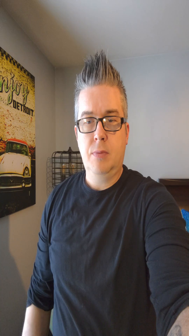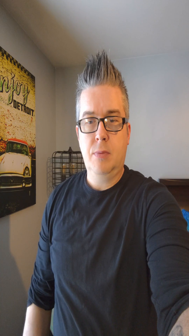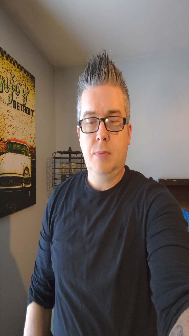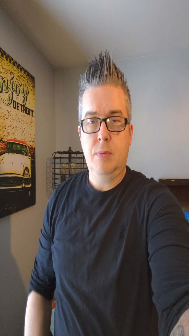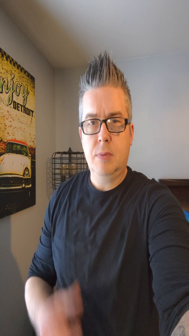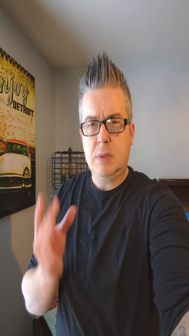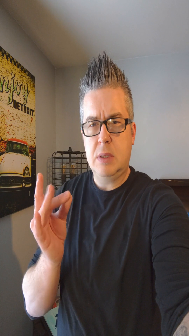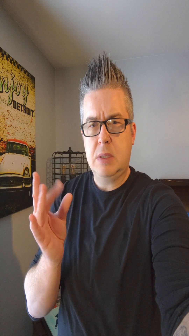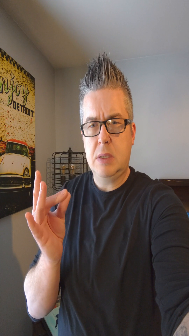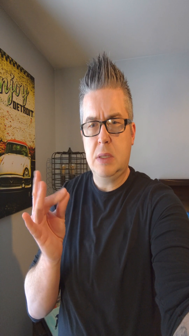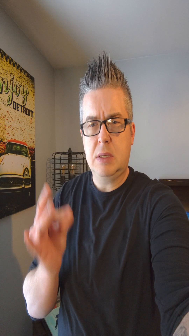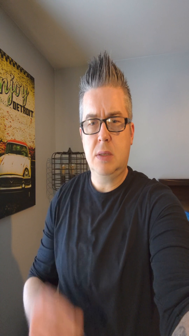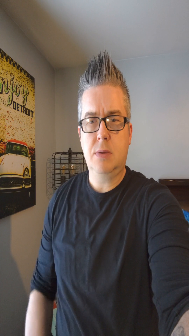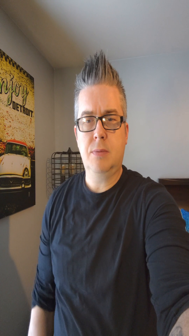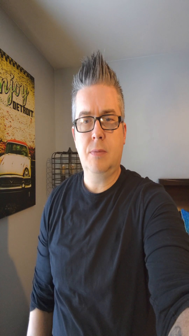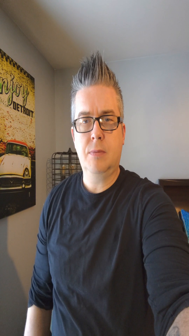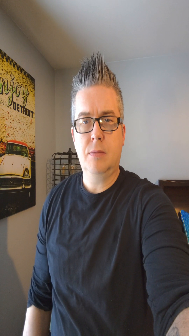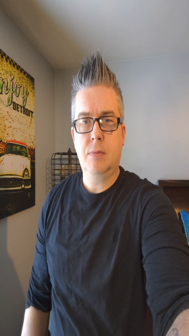sticky